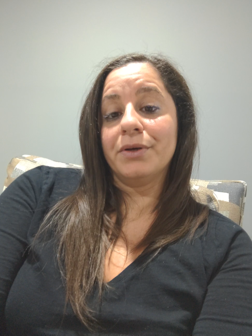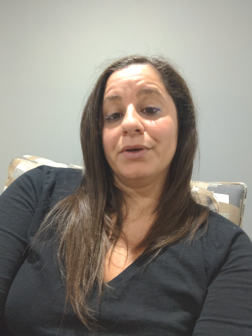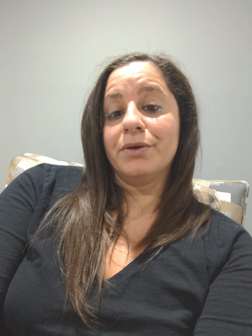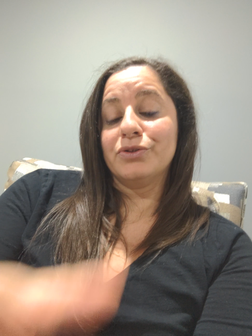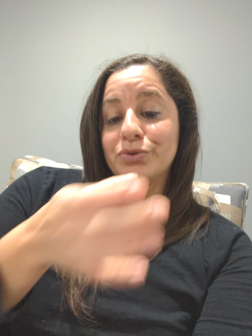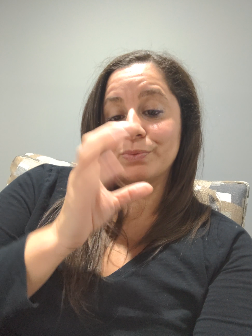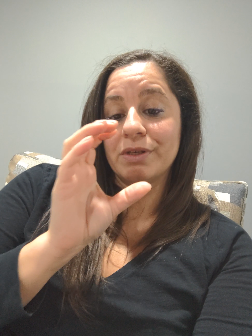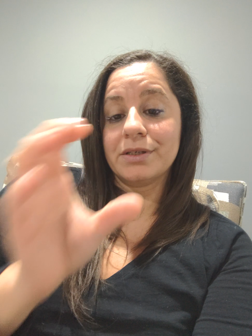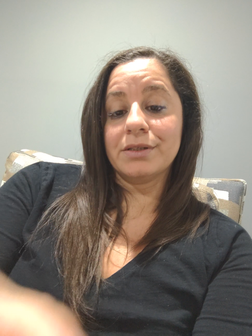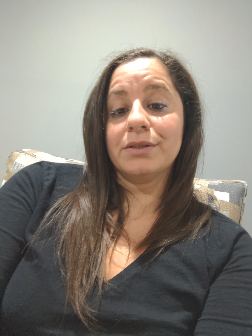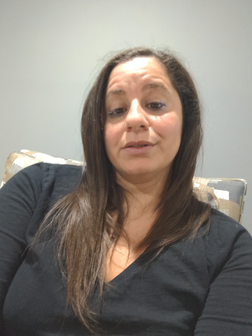drink